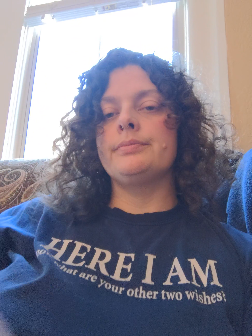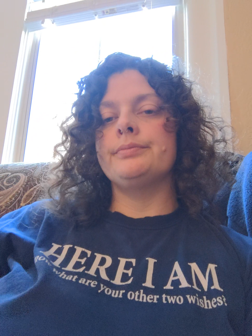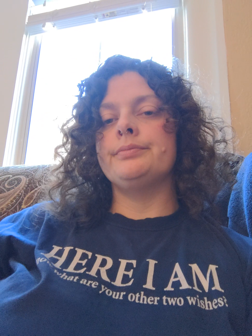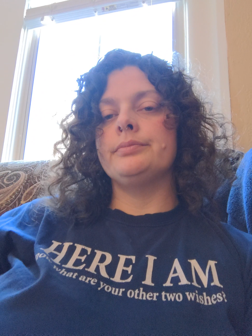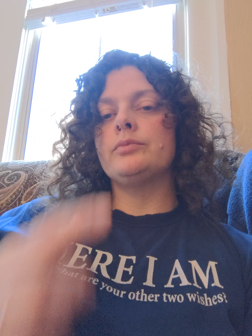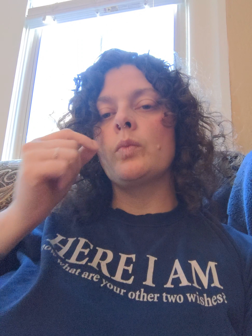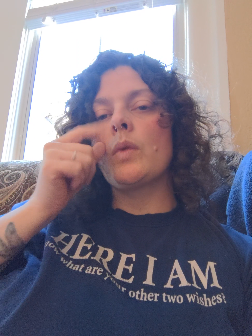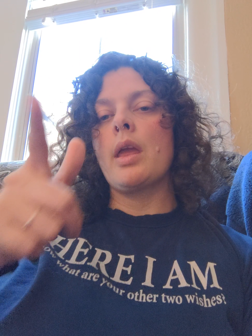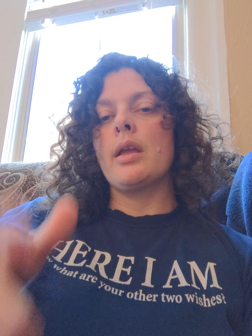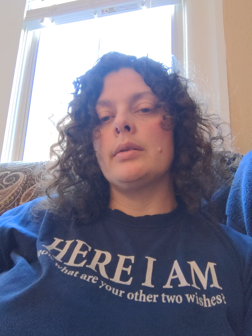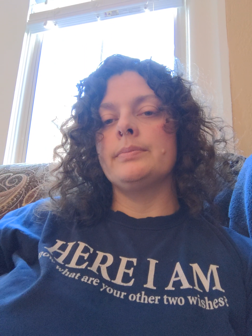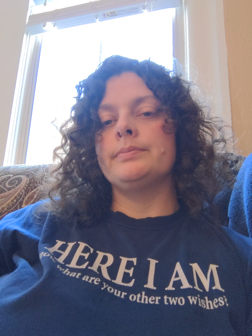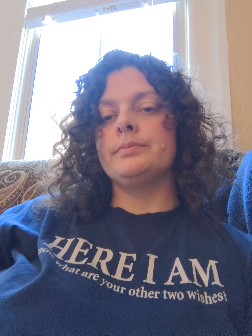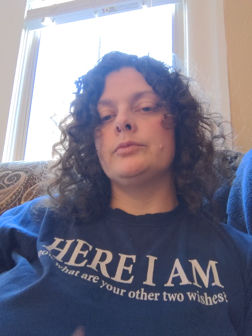wake